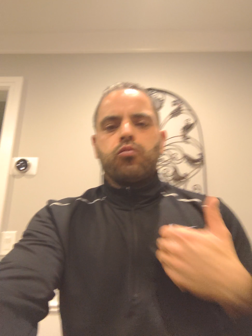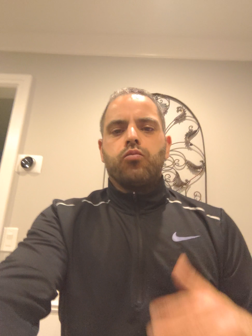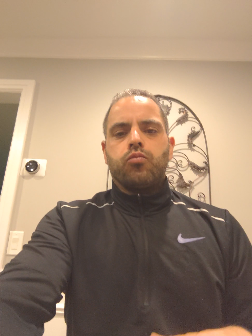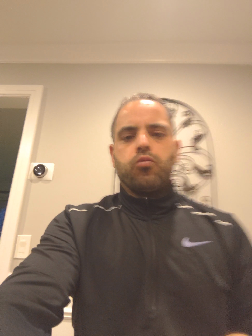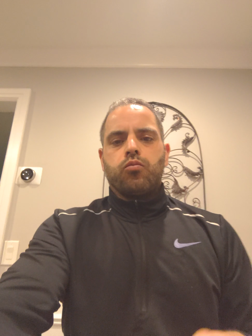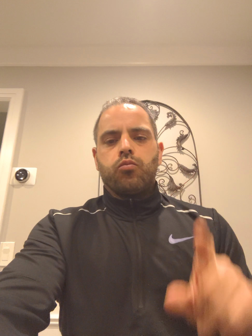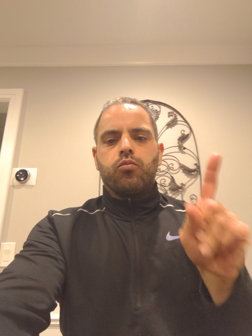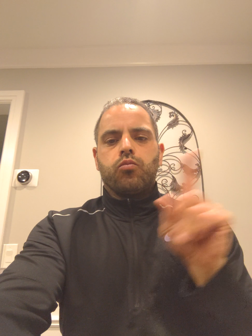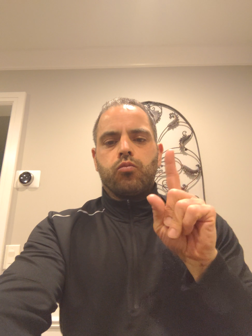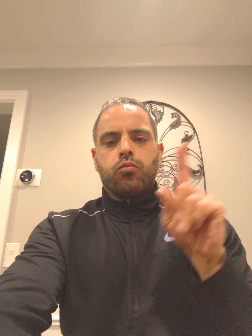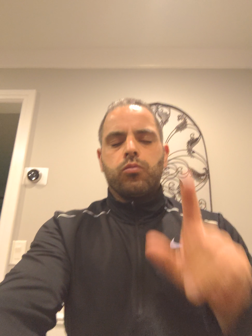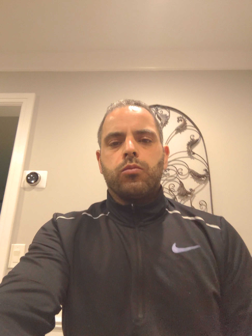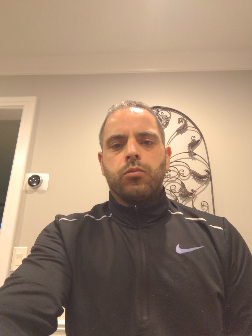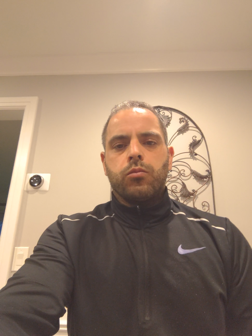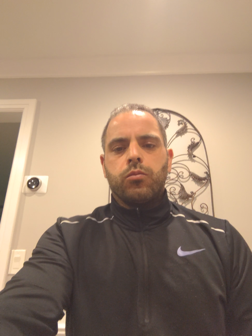where